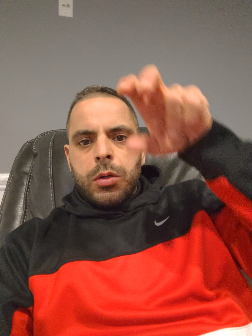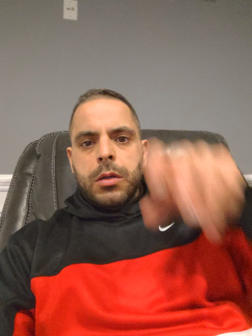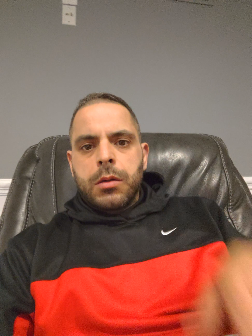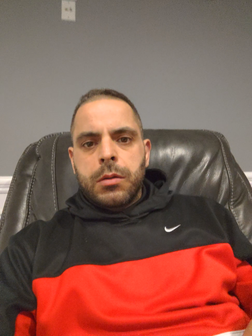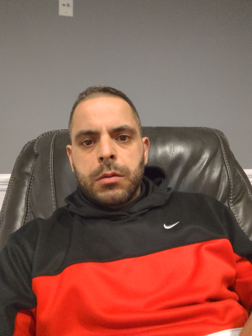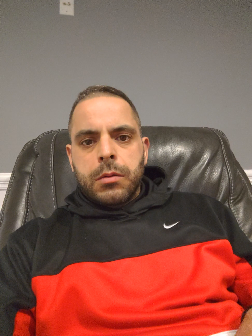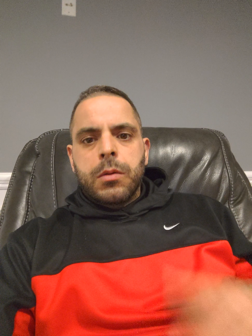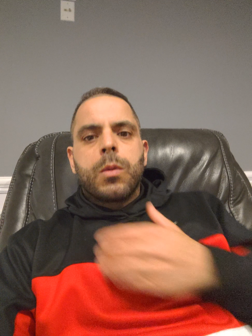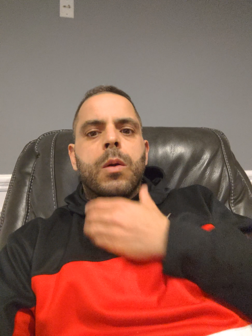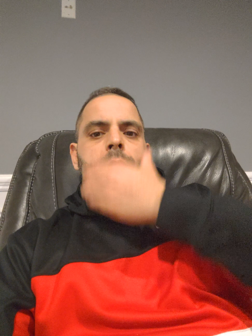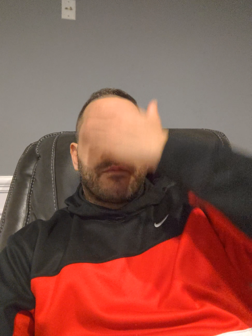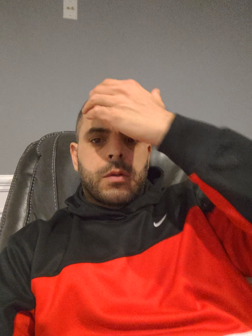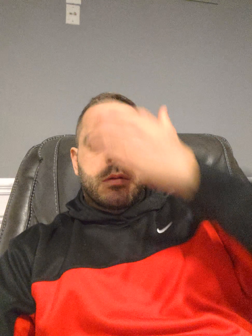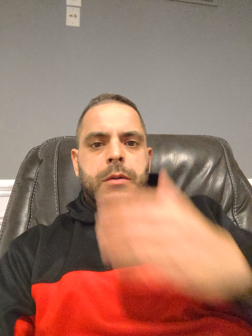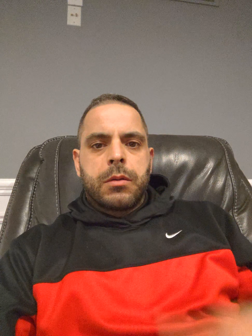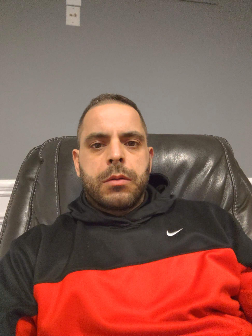giraffe